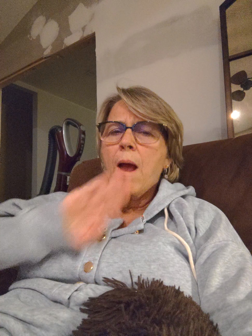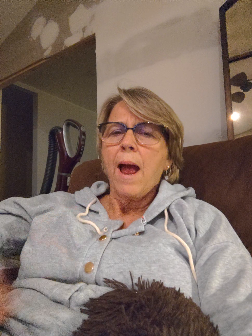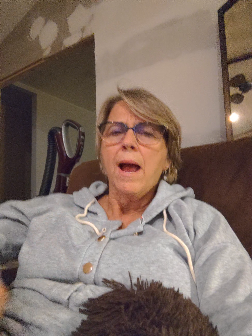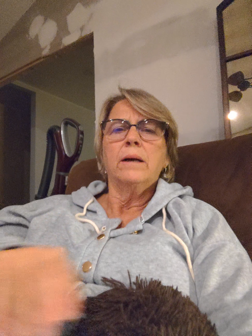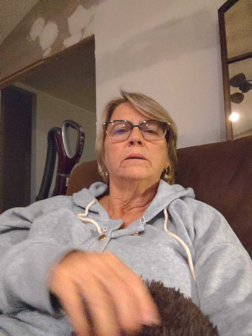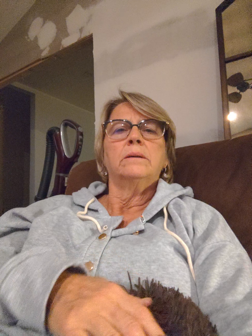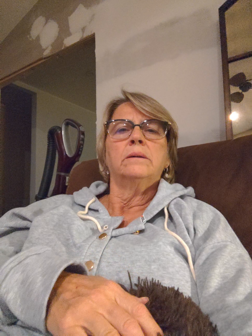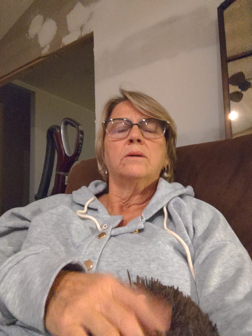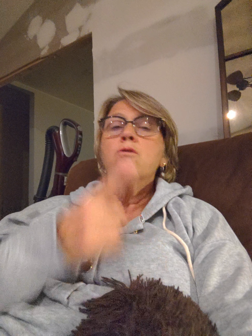quiet